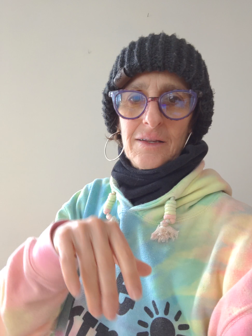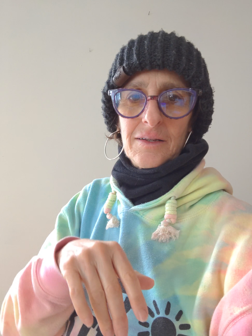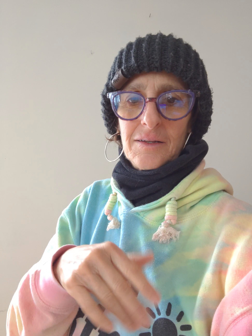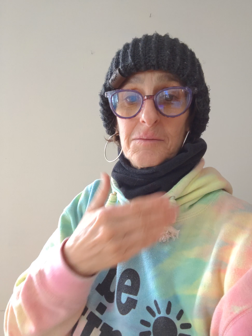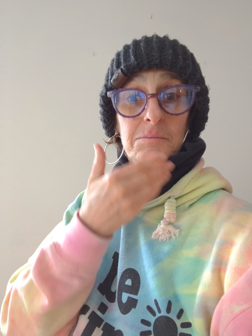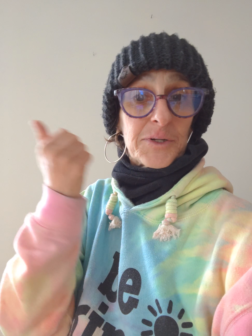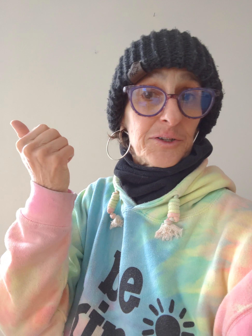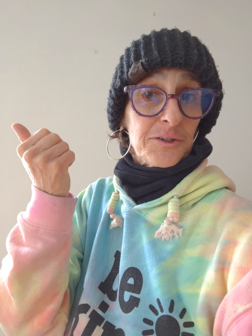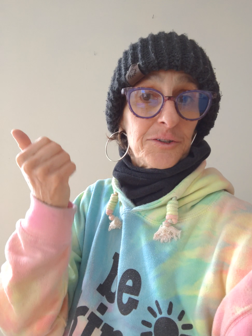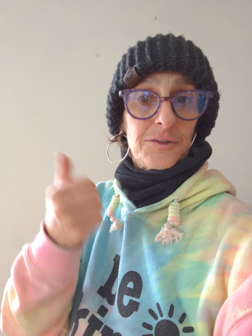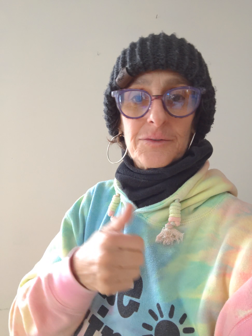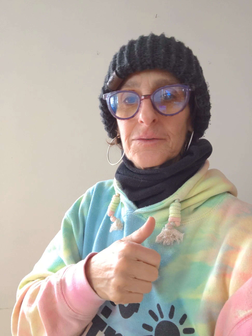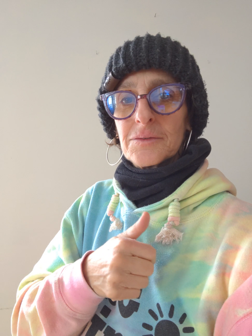better